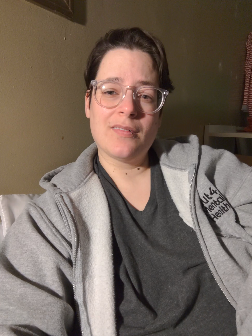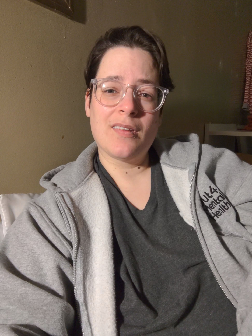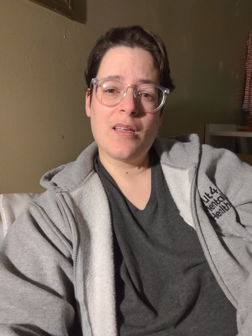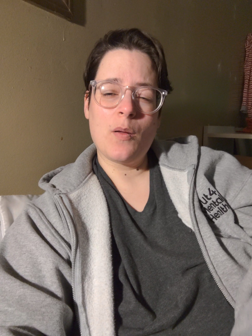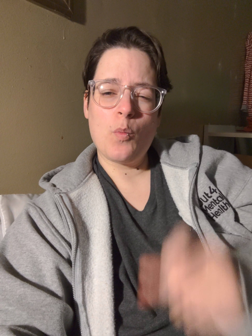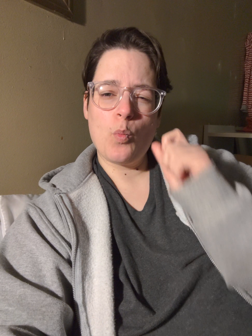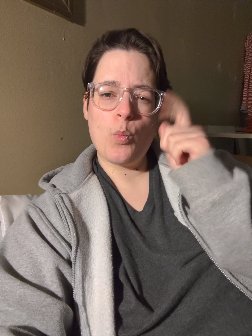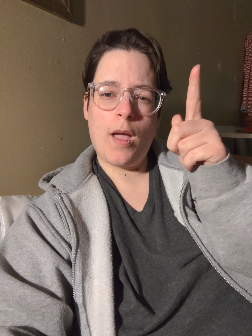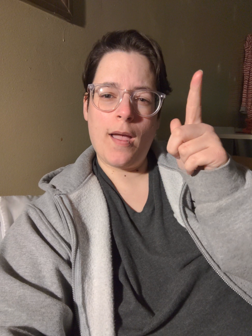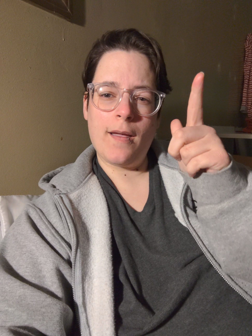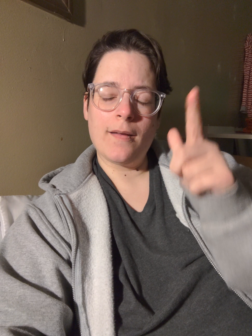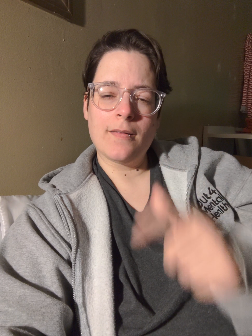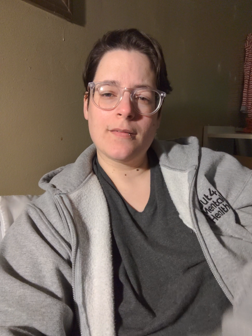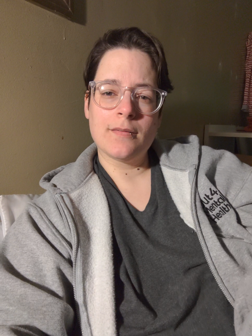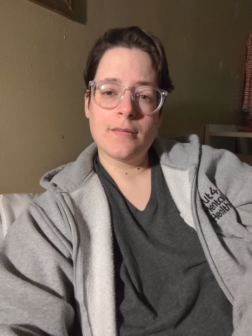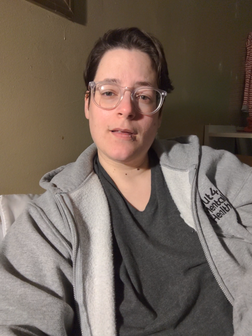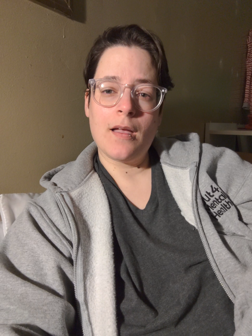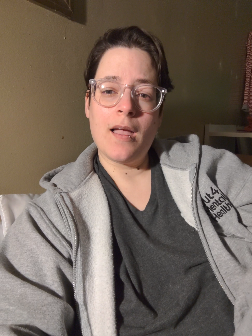wake